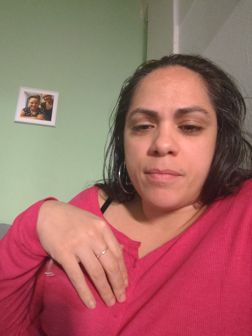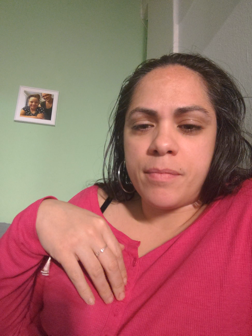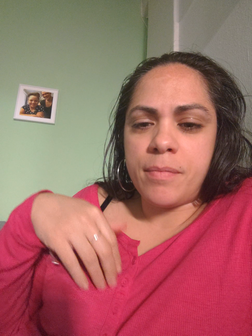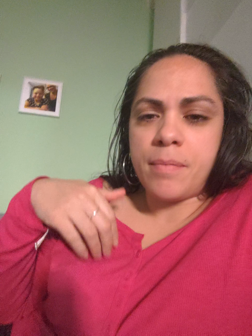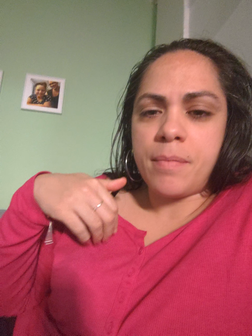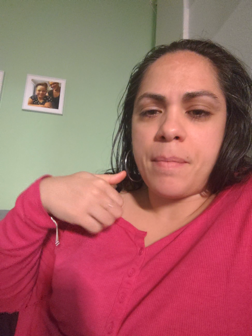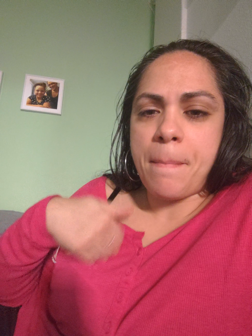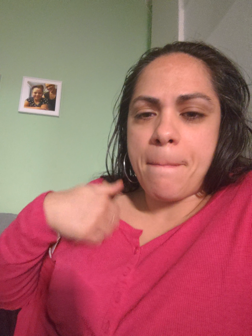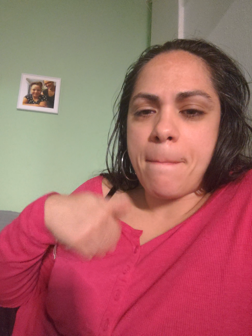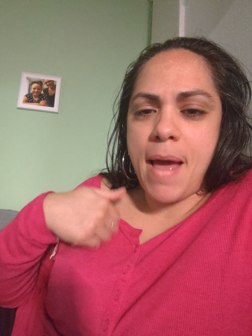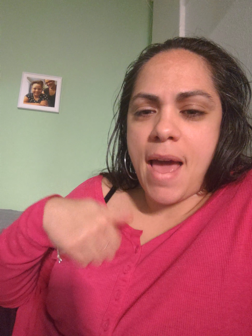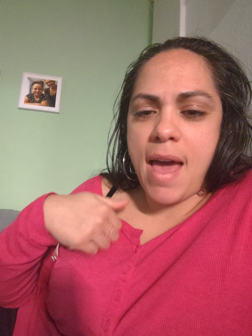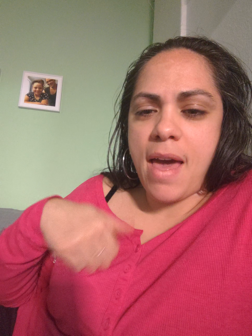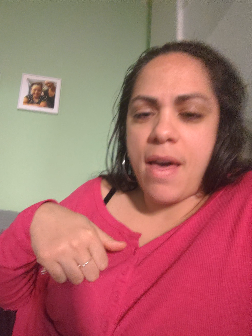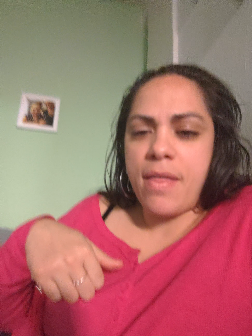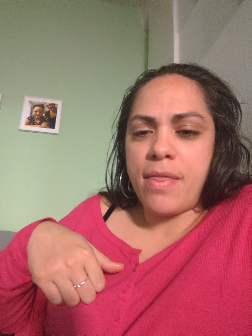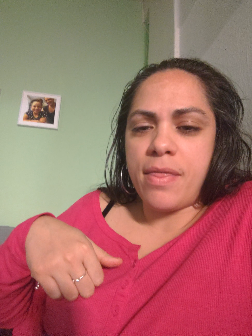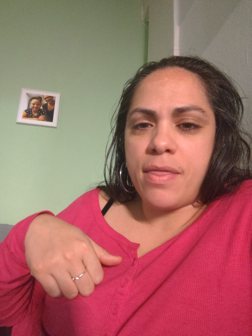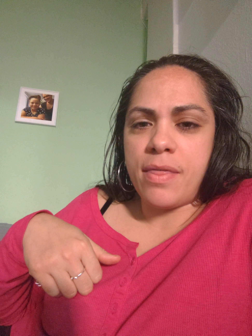bath